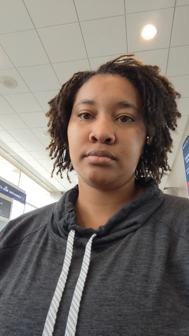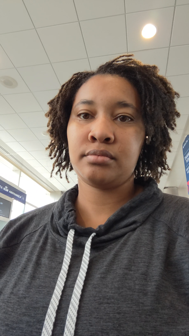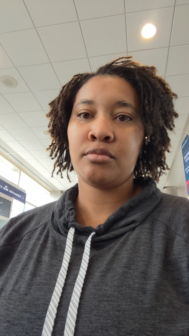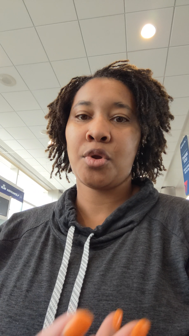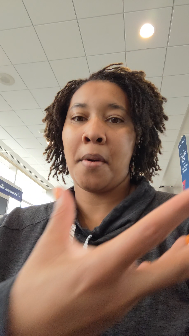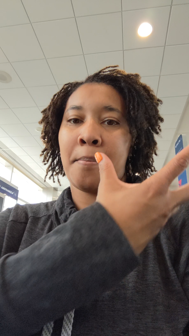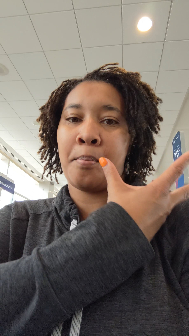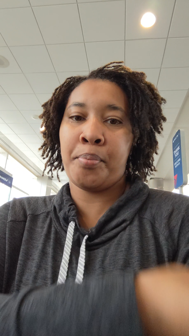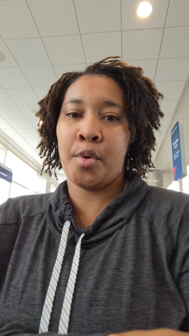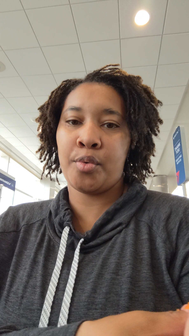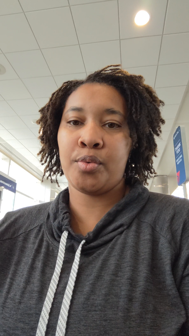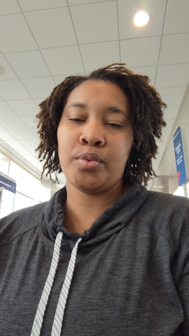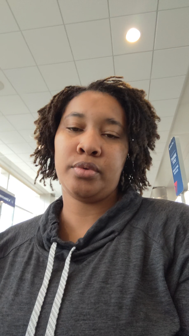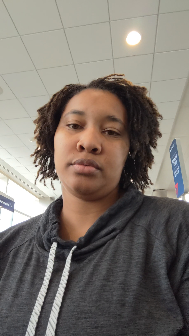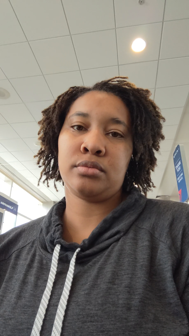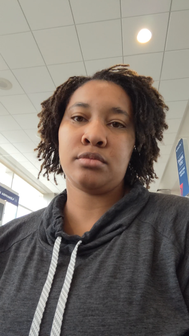poor